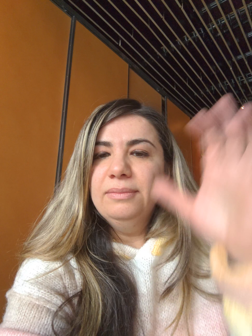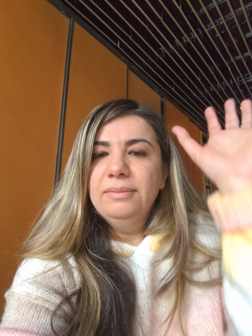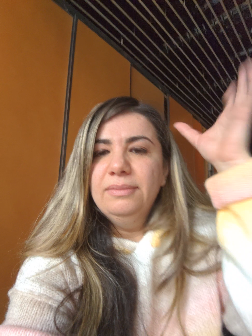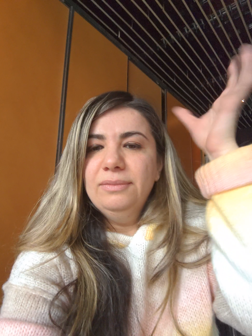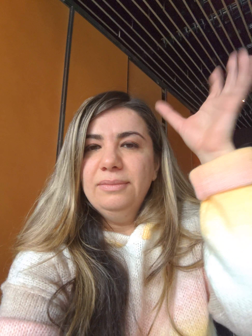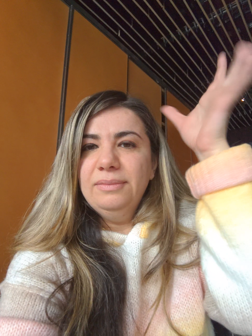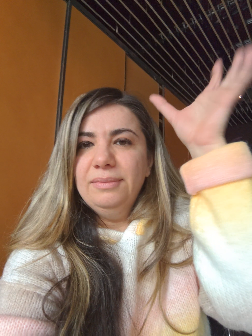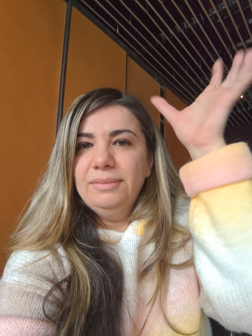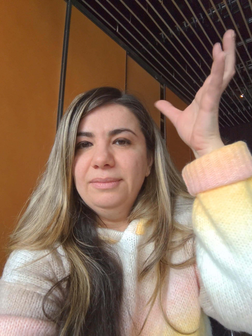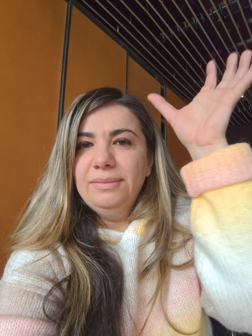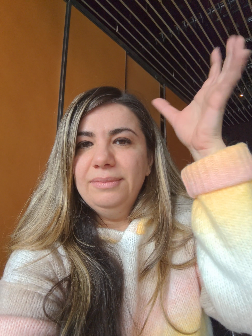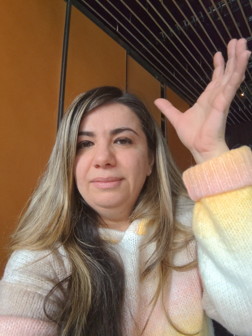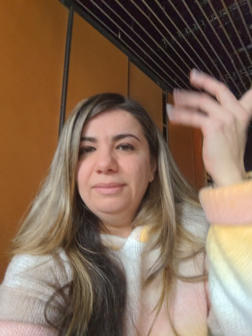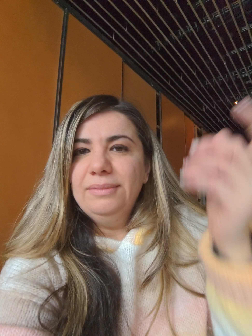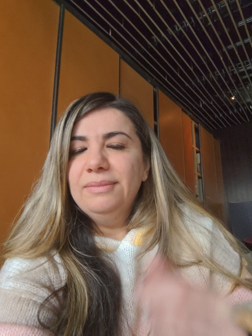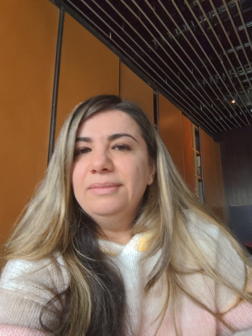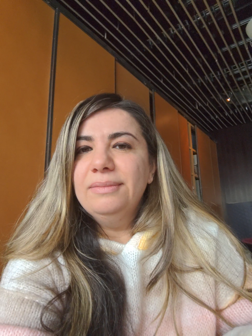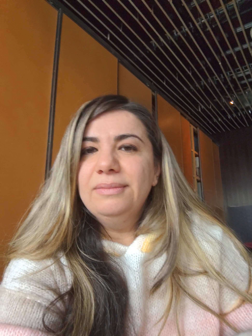cloud